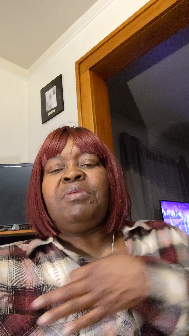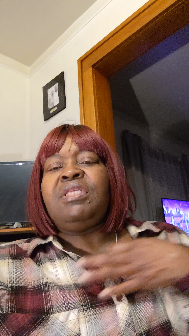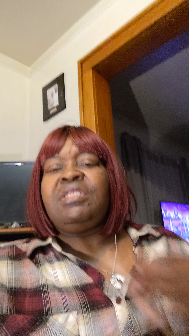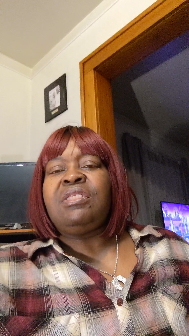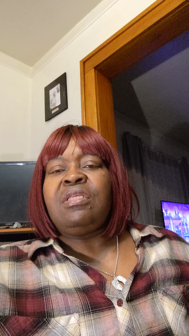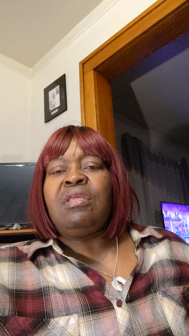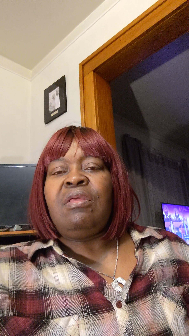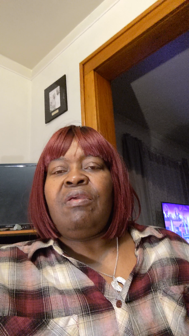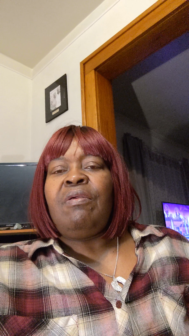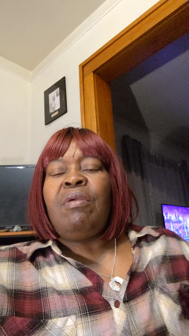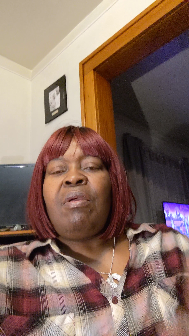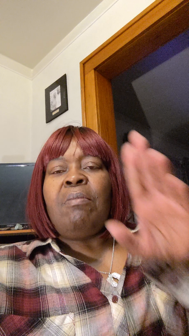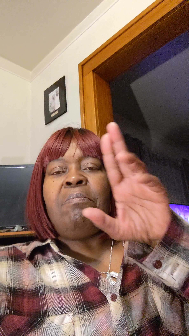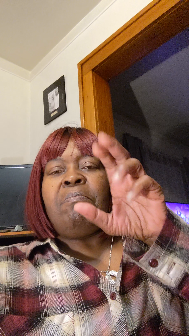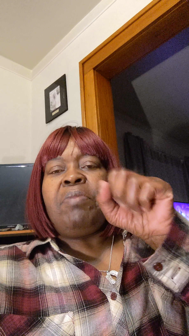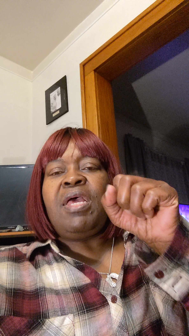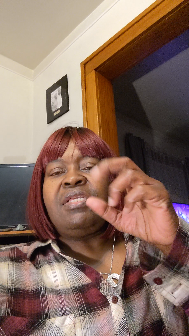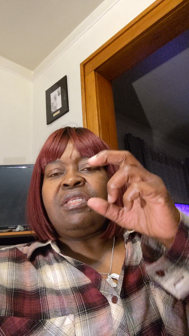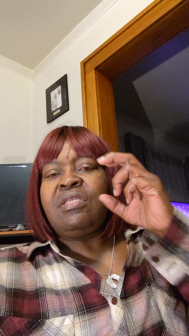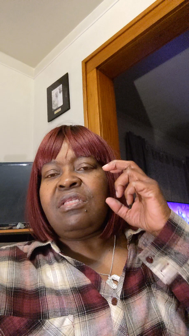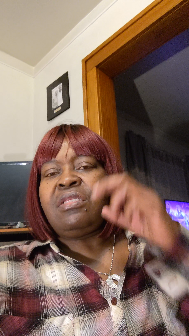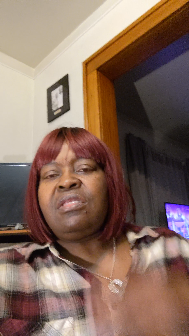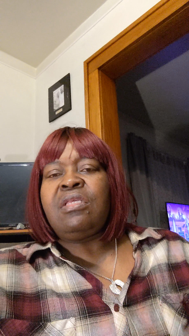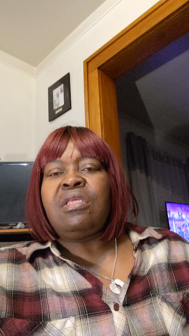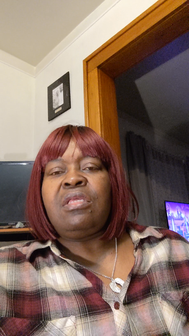bus